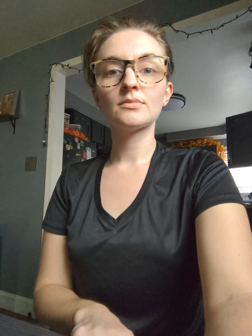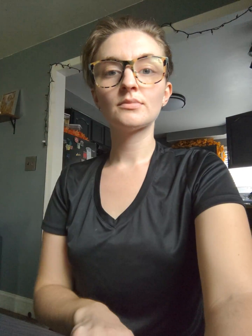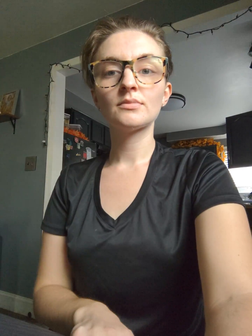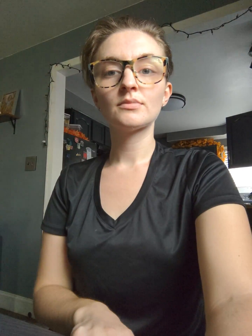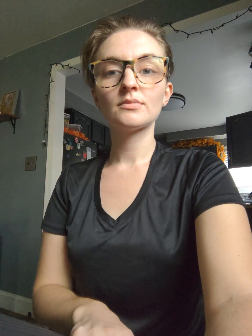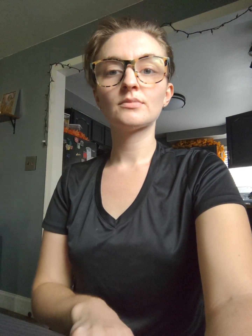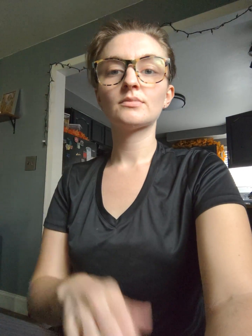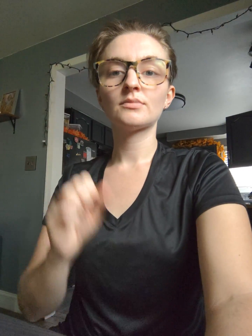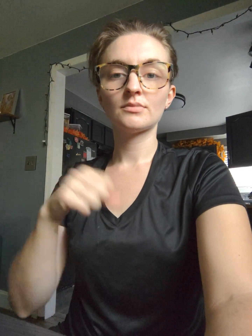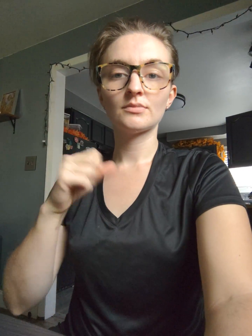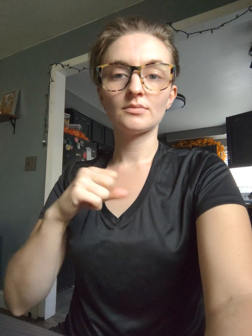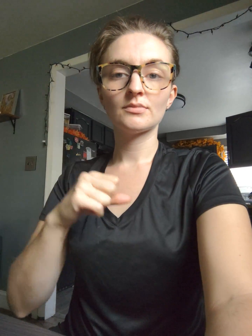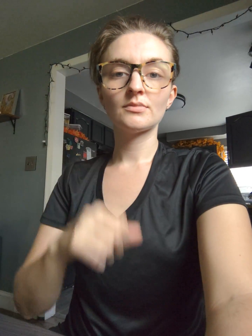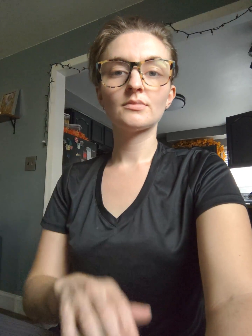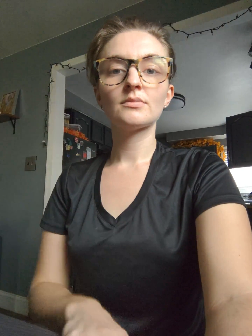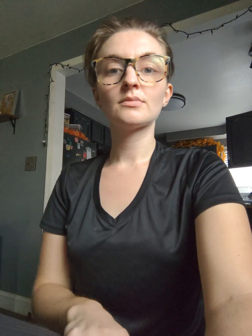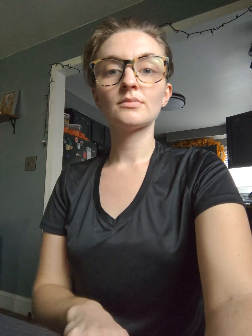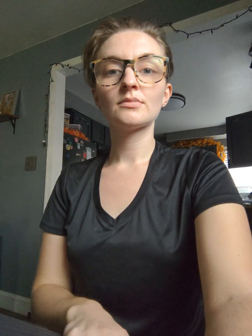rock